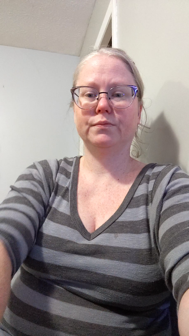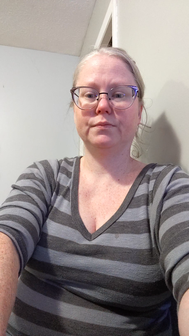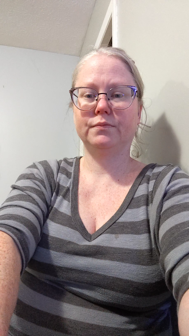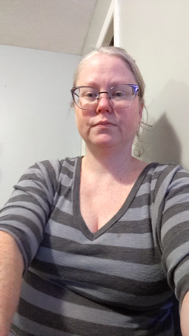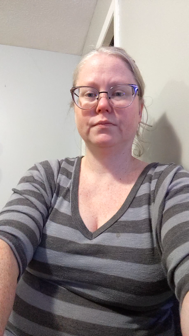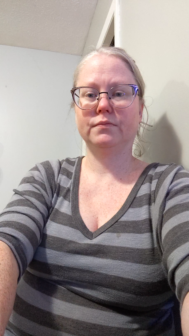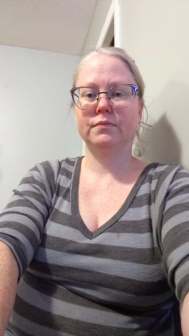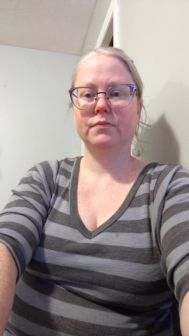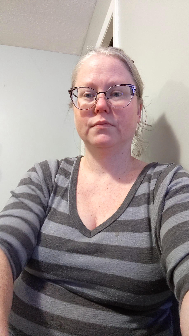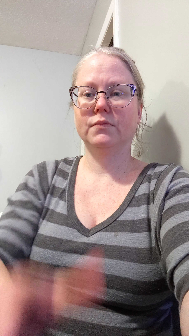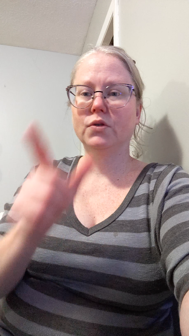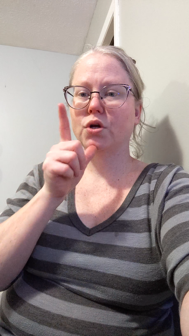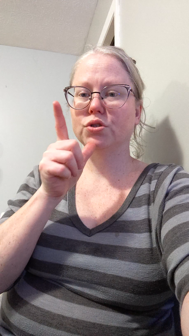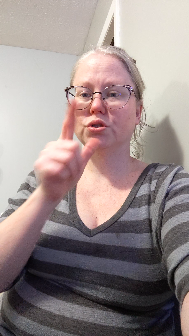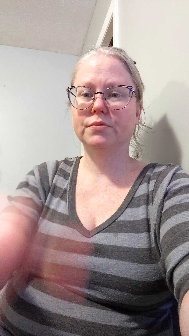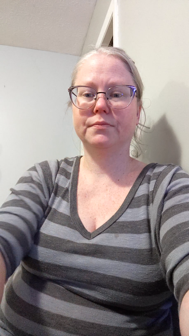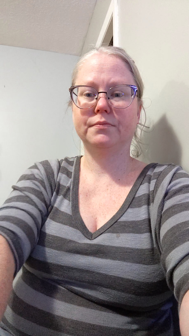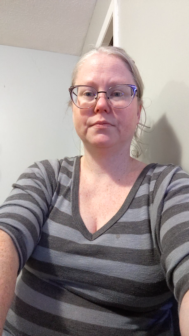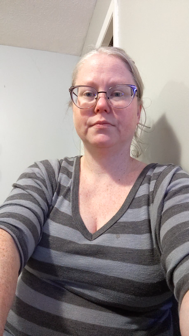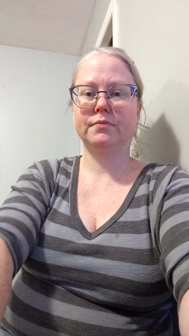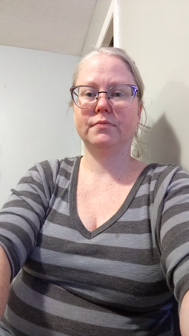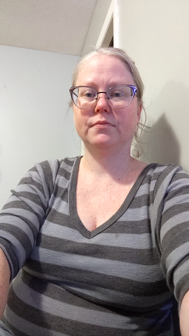lunch